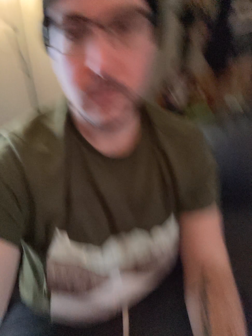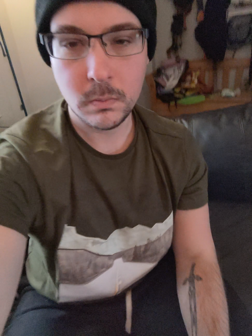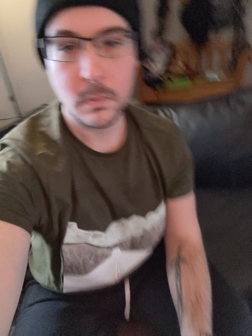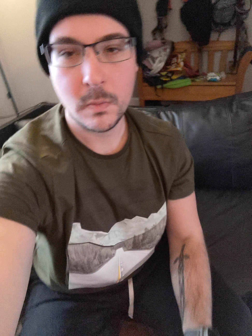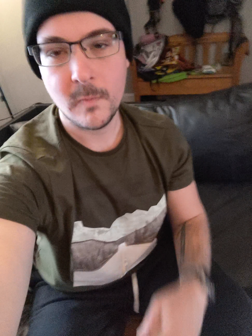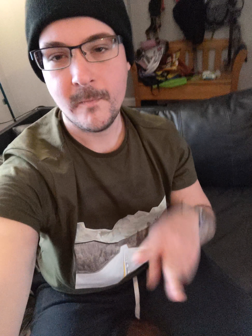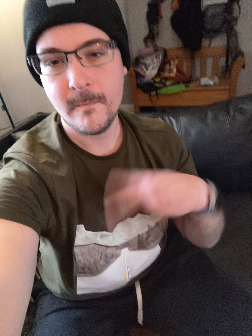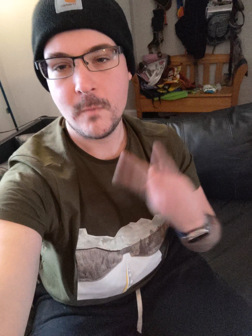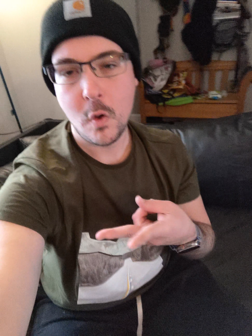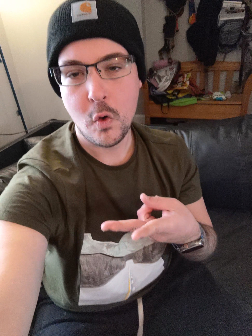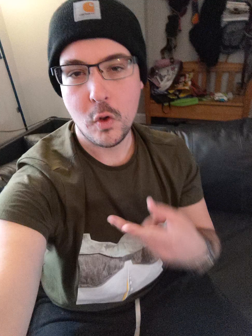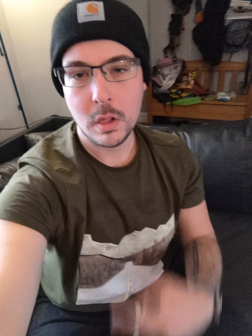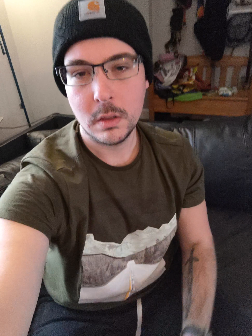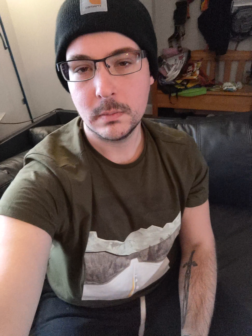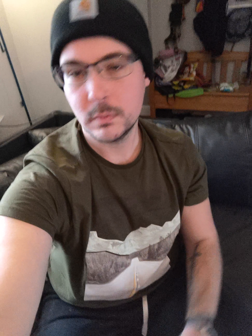fall